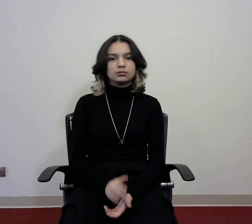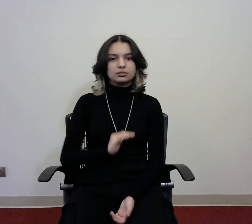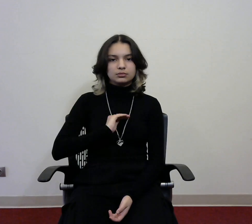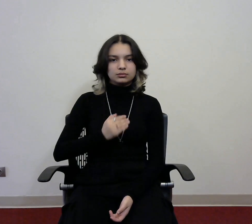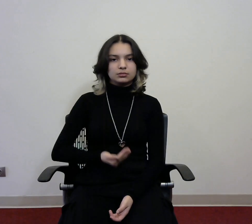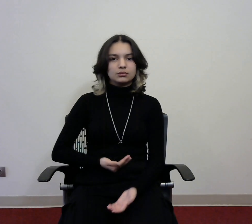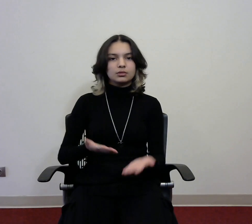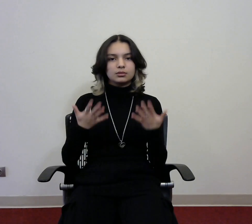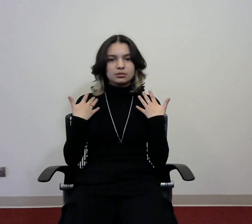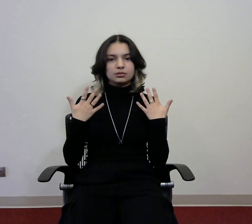bağ